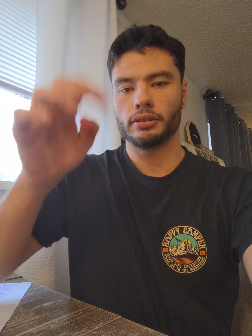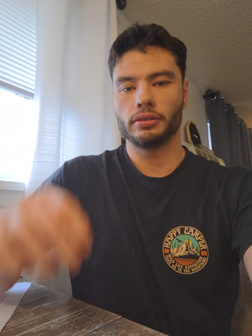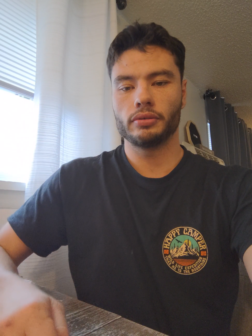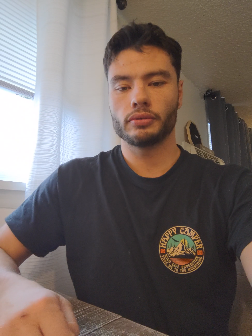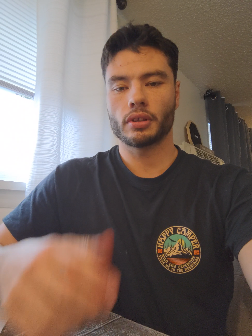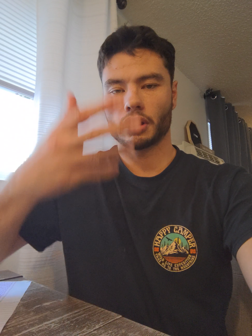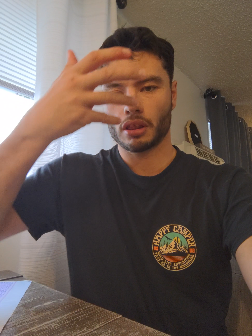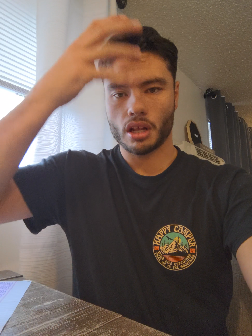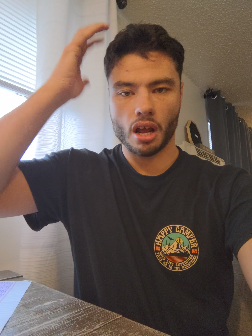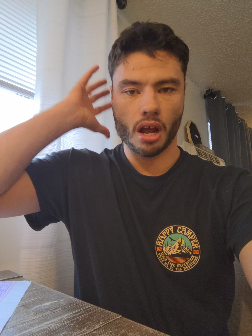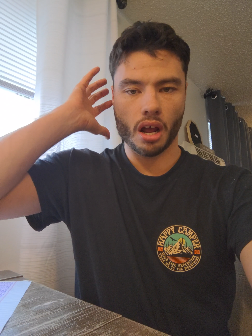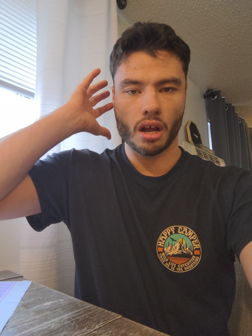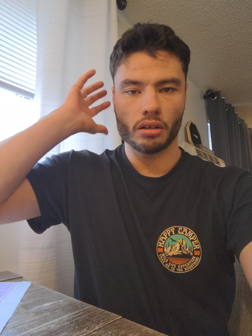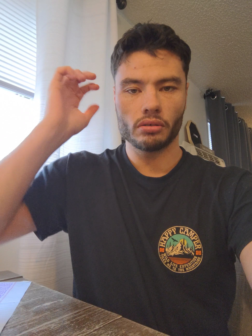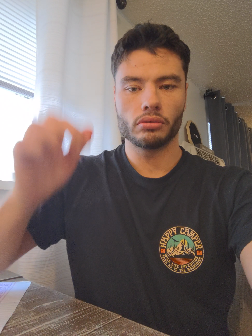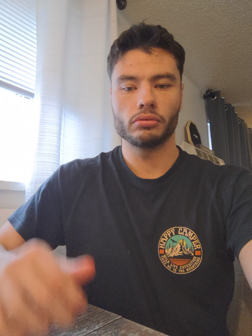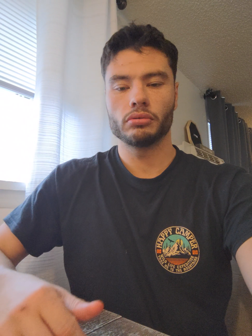lion